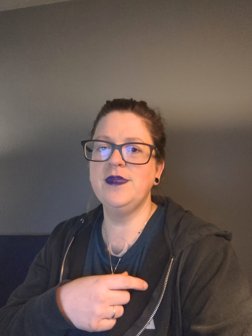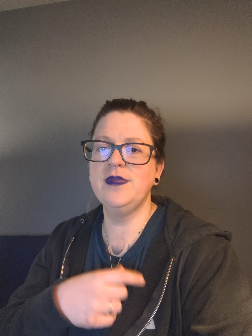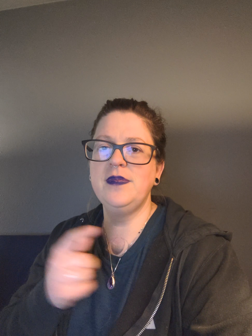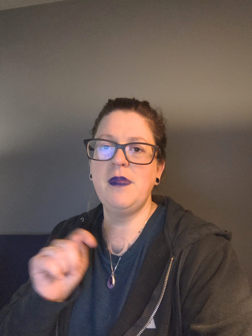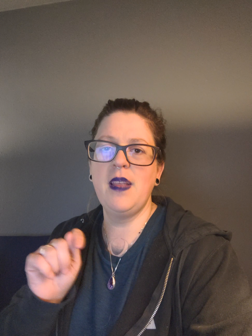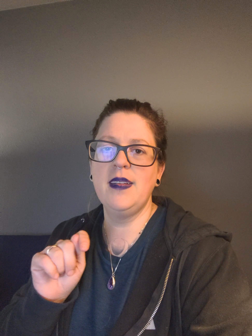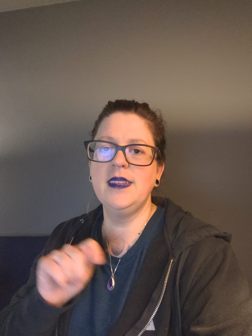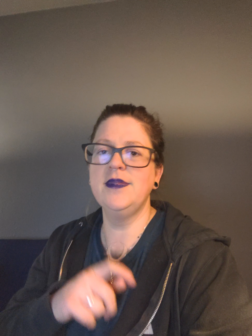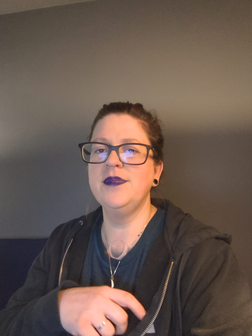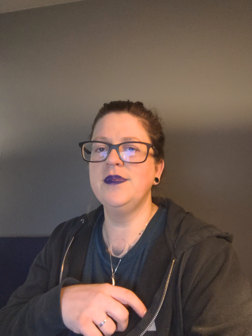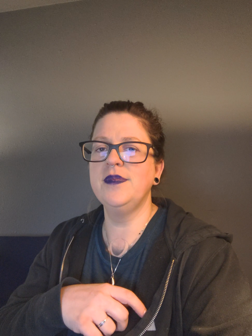potty